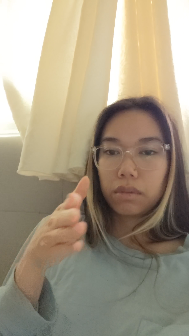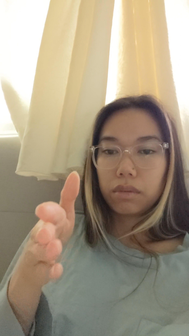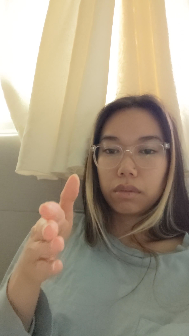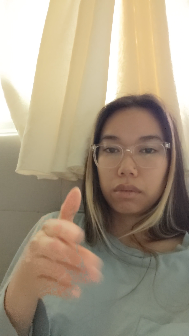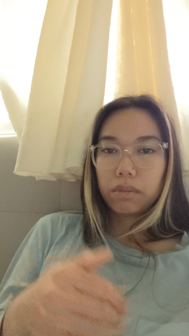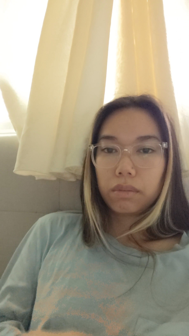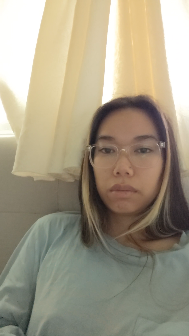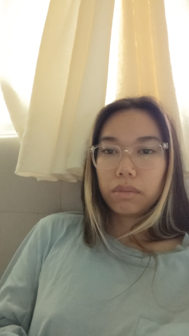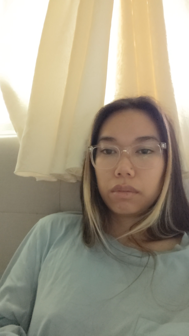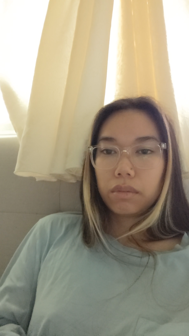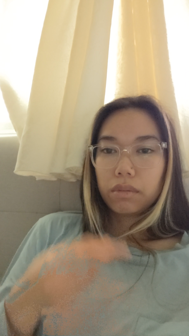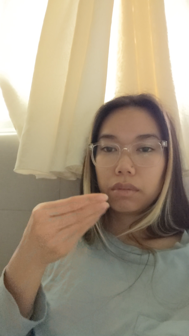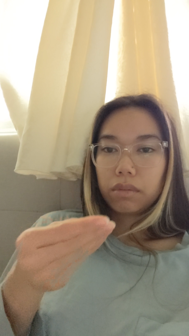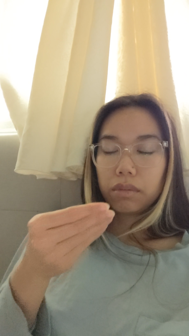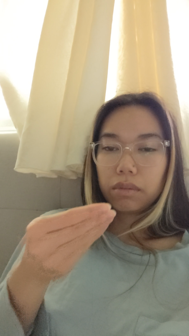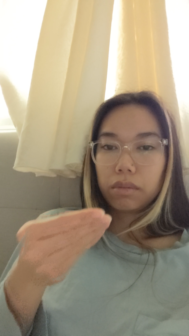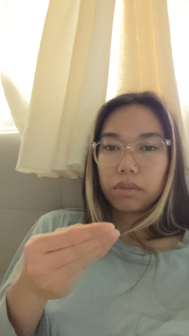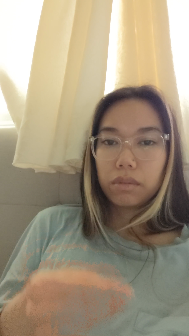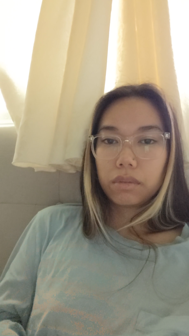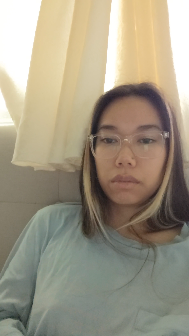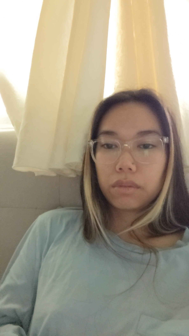feed